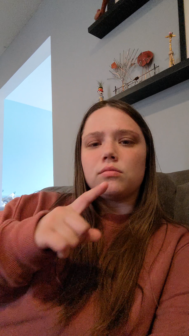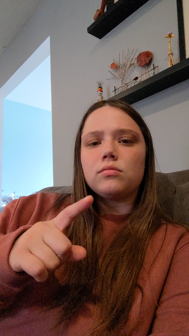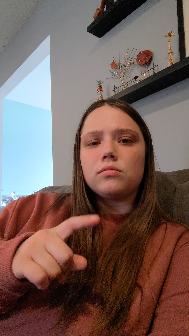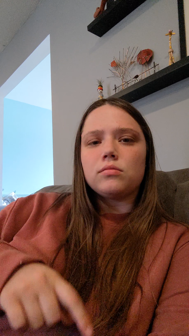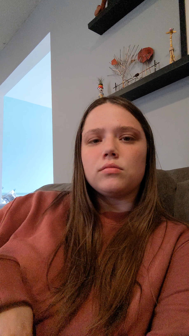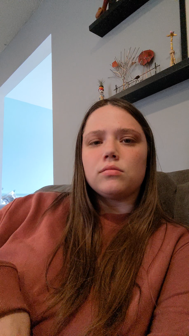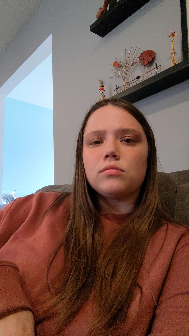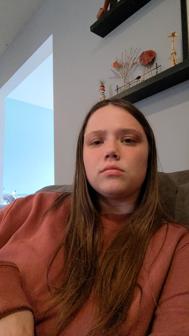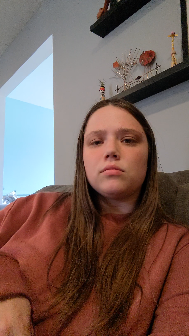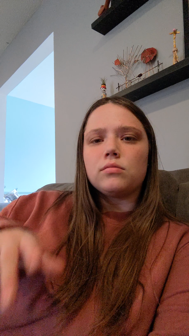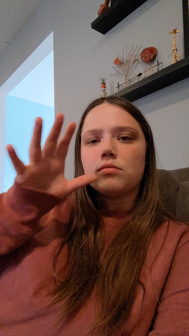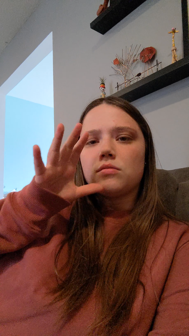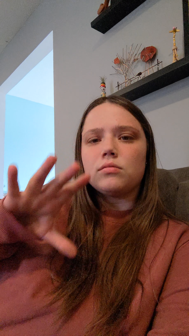lady